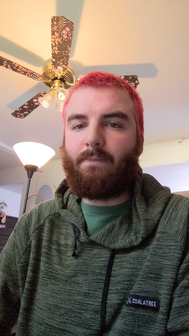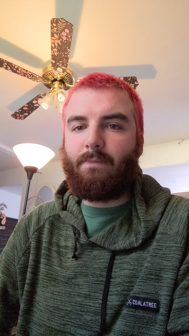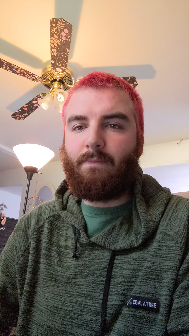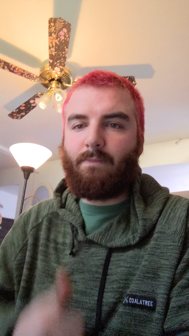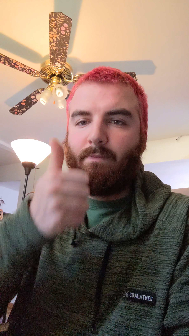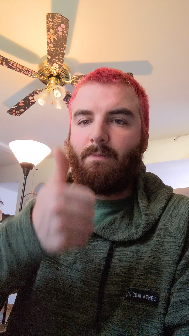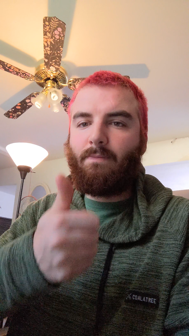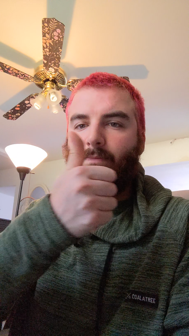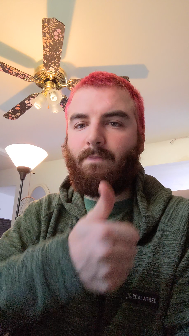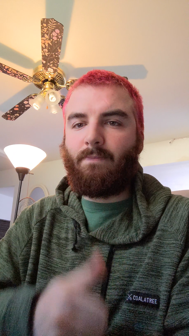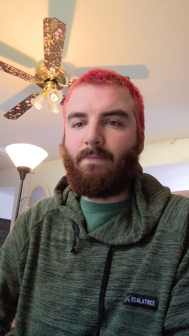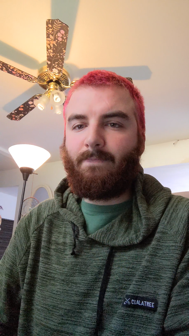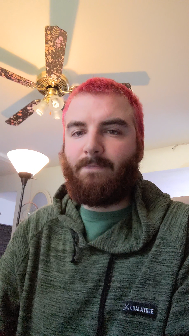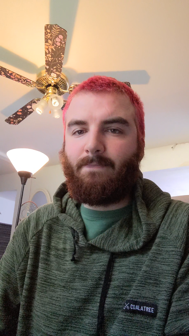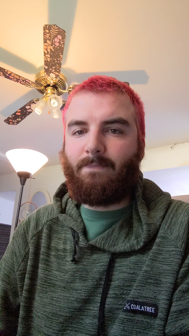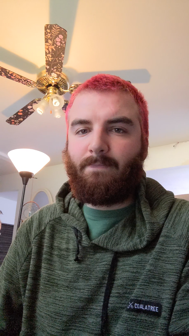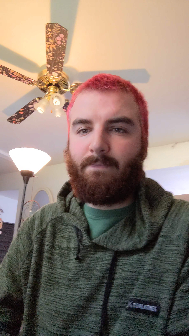each